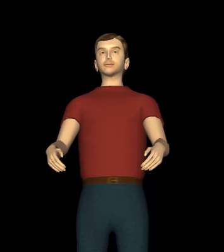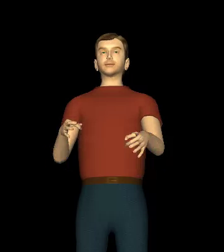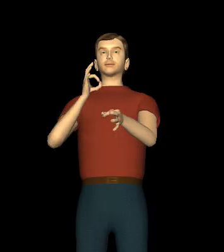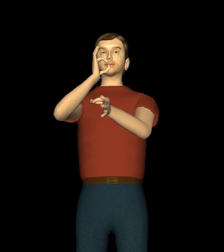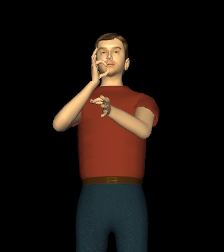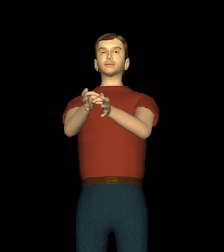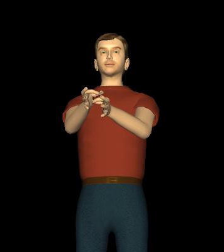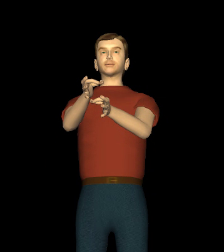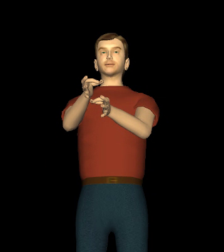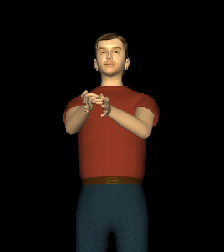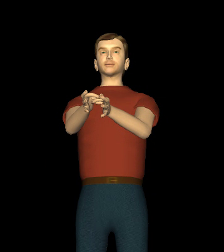حبة عنب